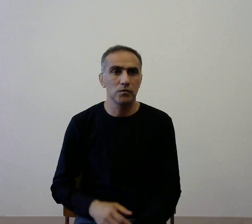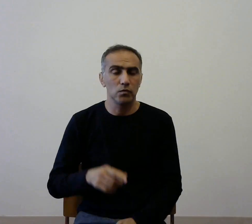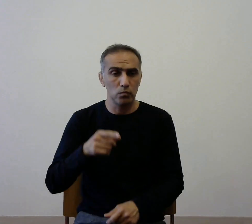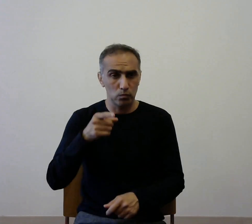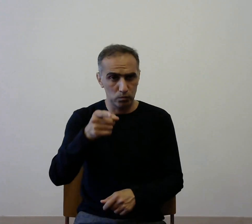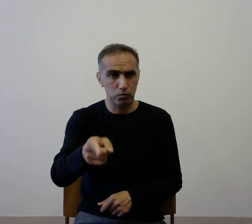bu